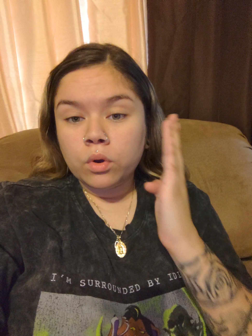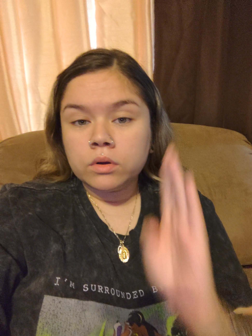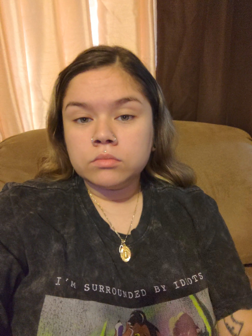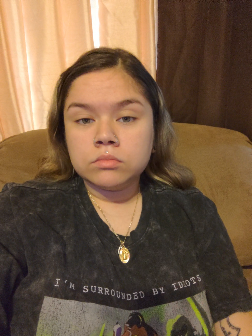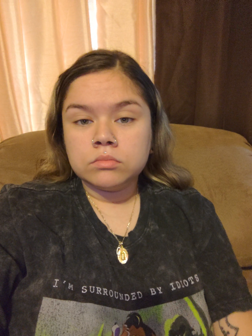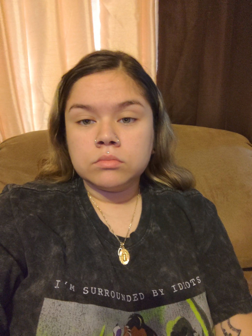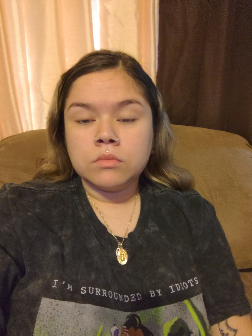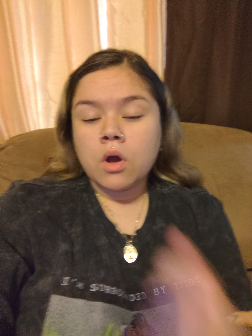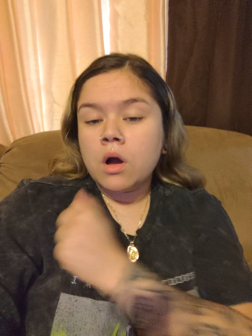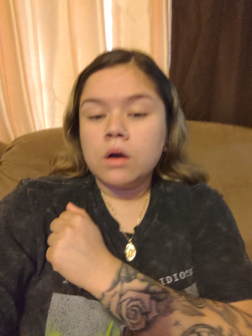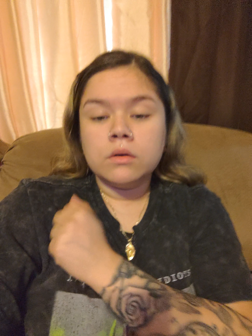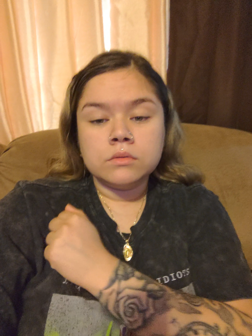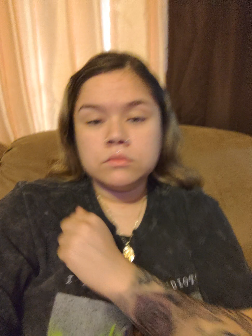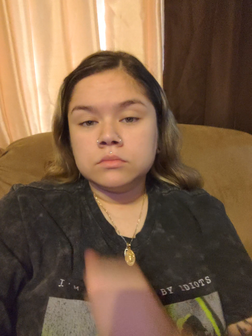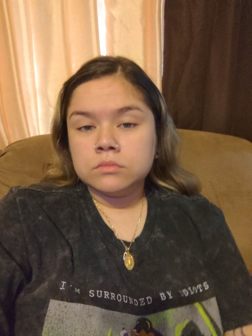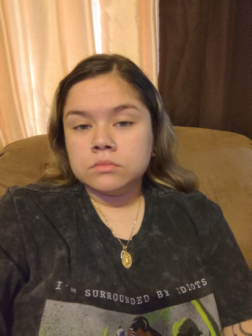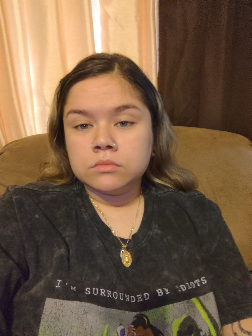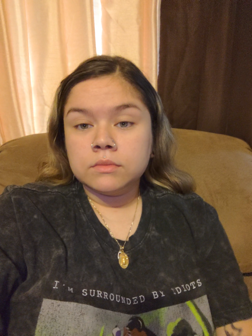hug